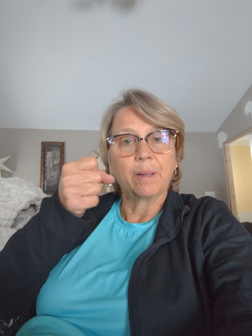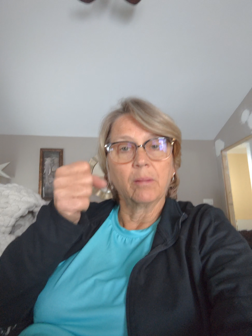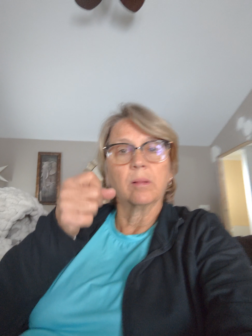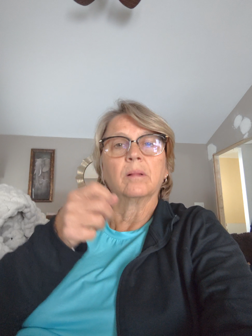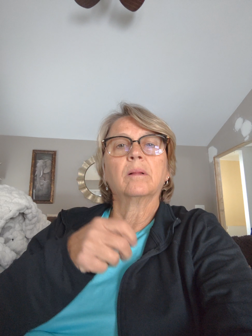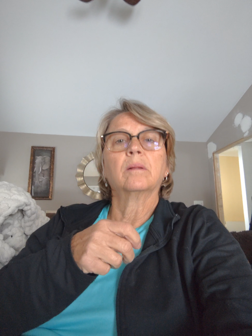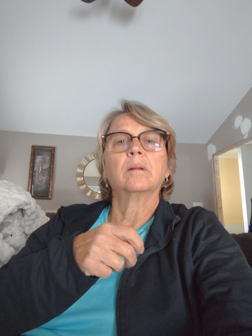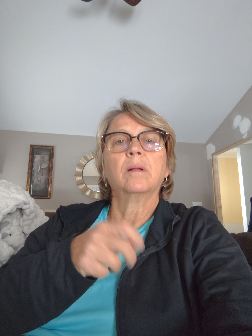milk